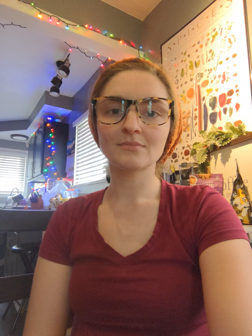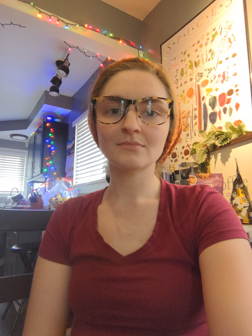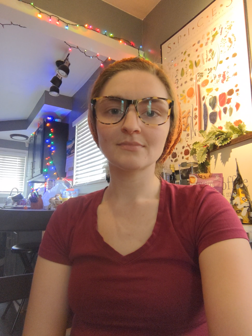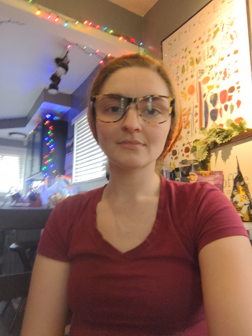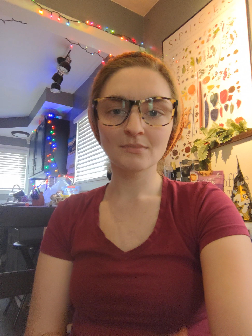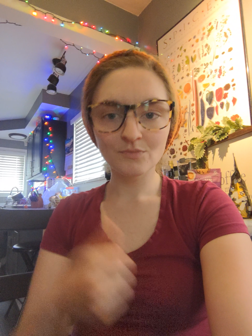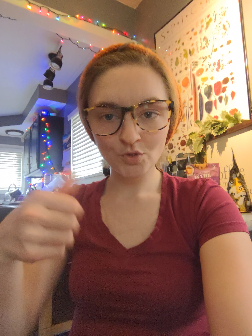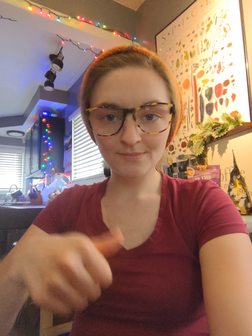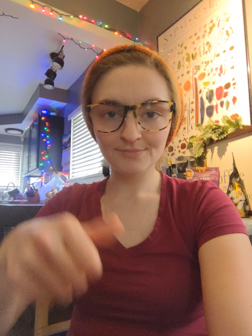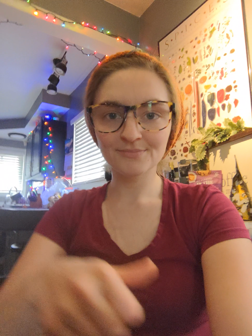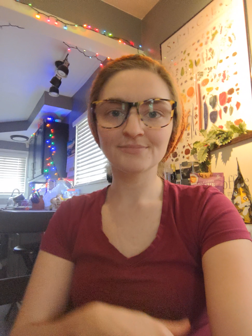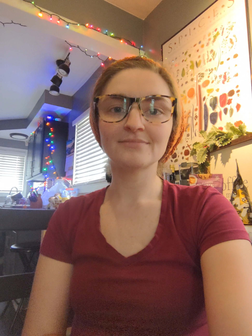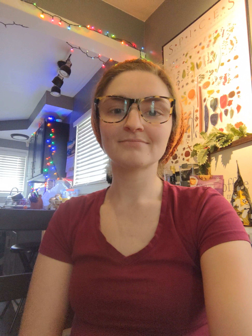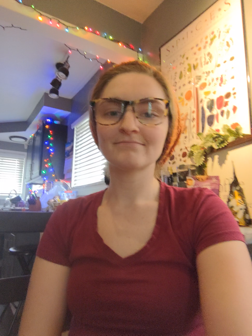puzzle